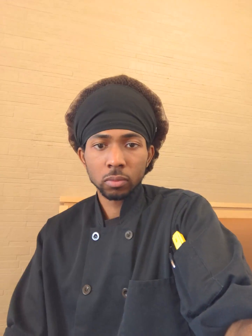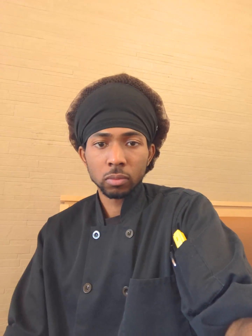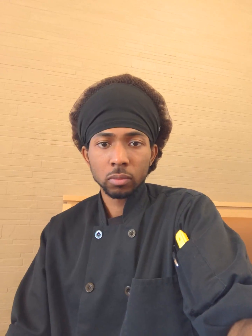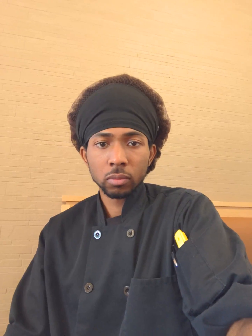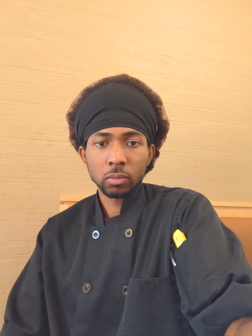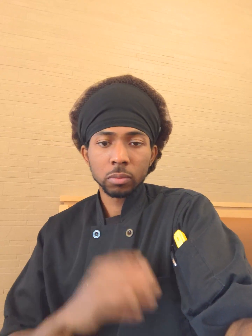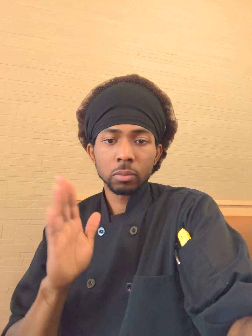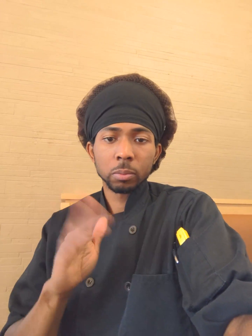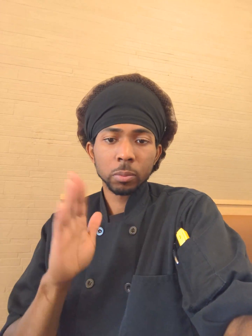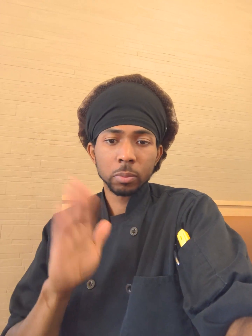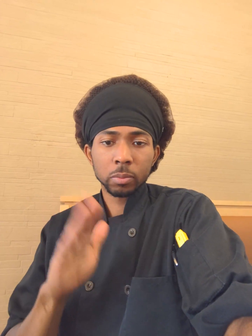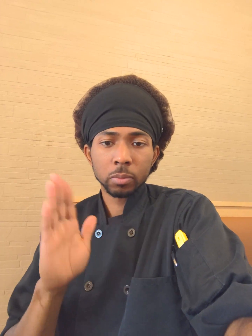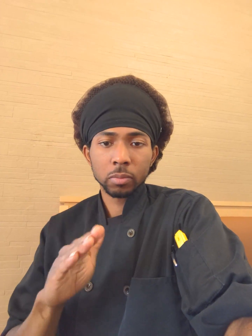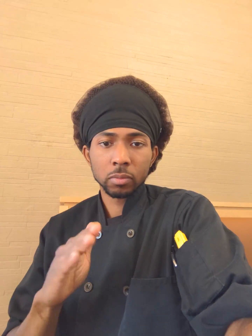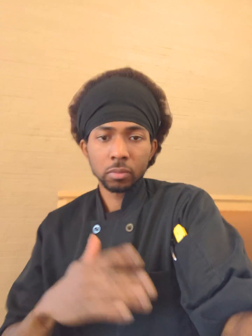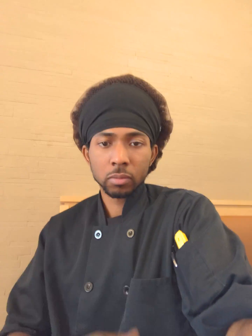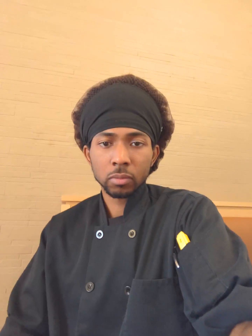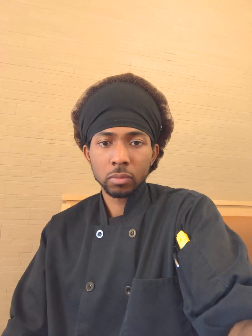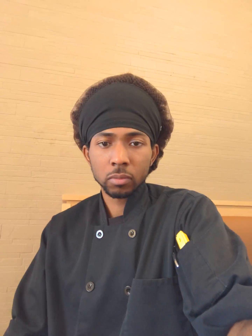clap